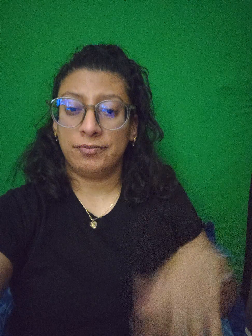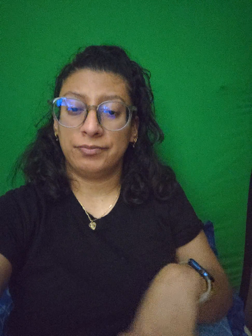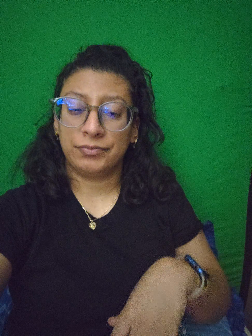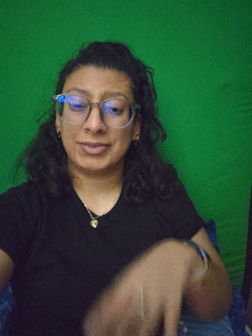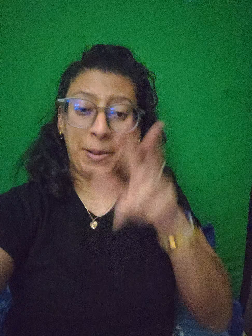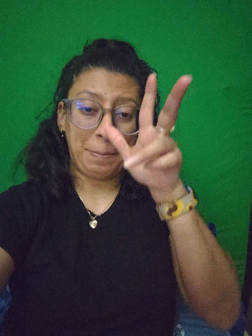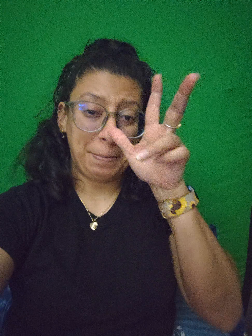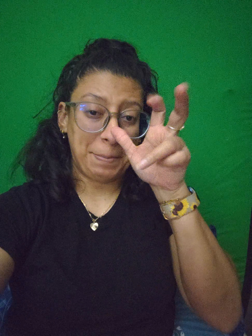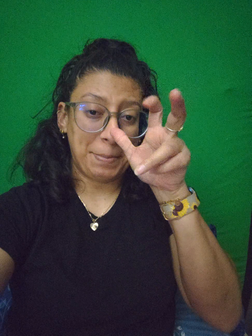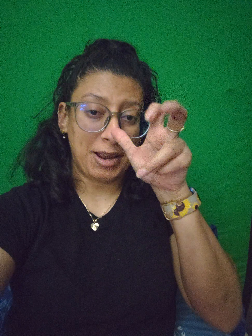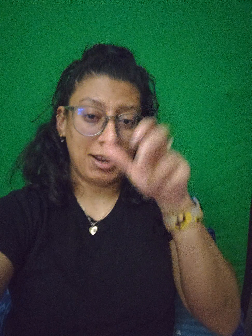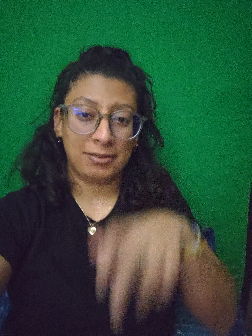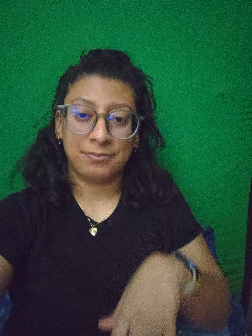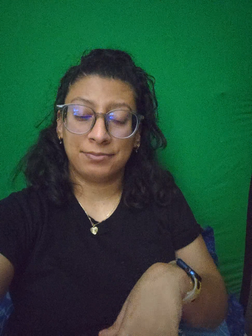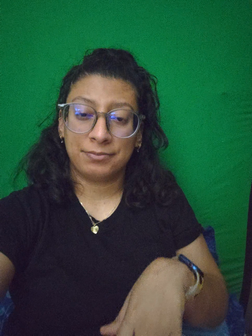bug